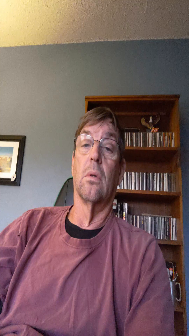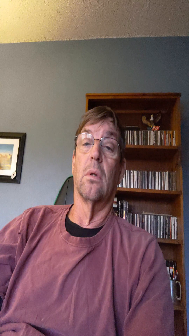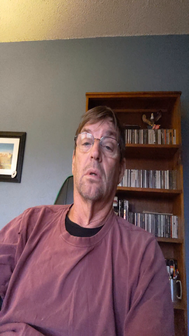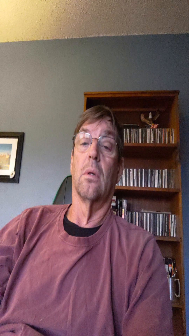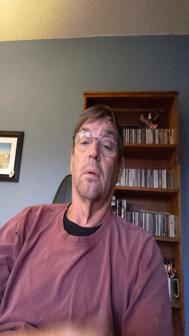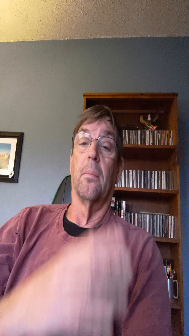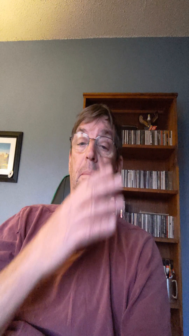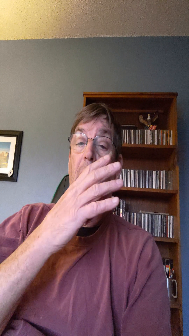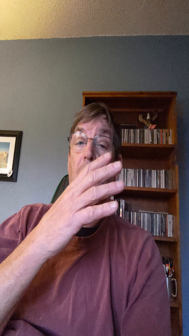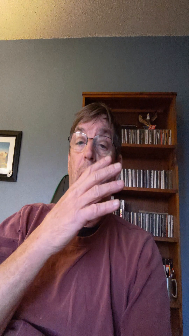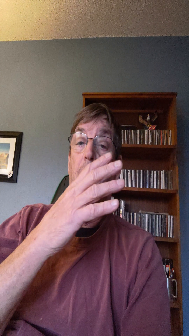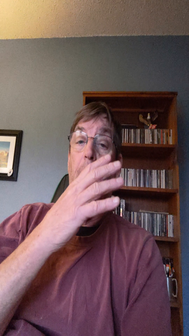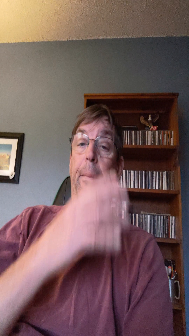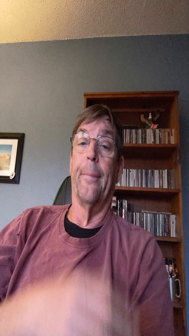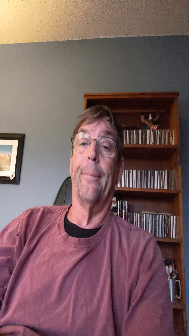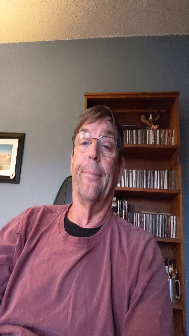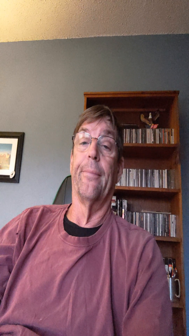mom